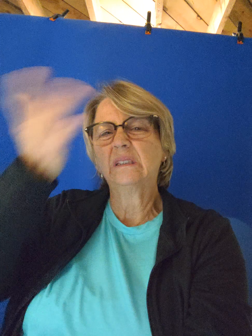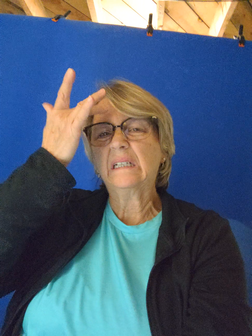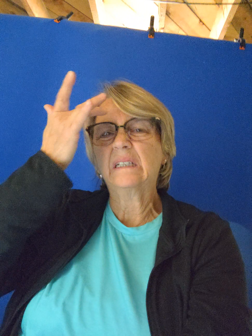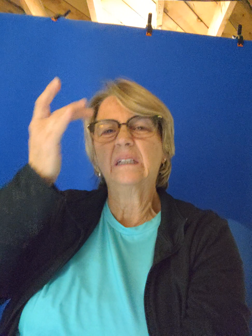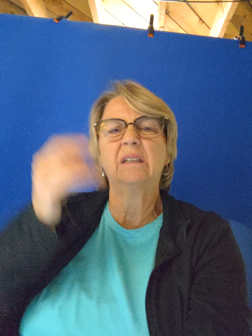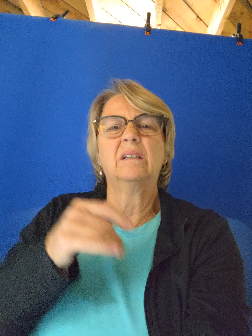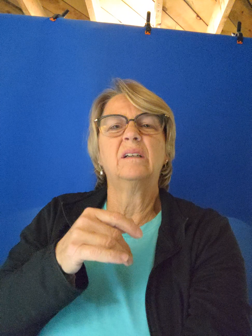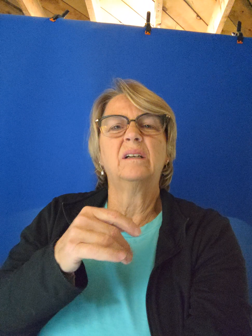sick